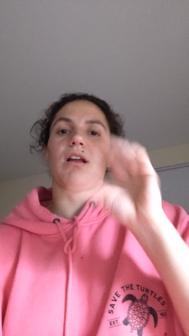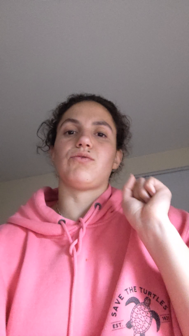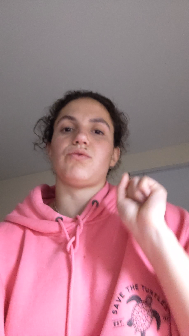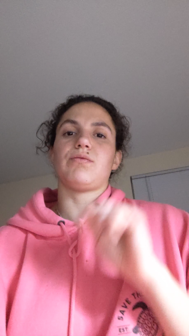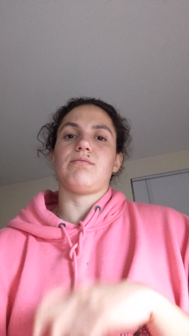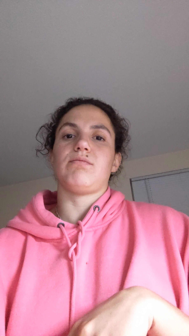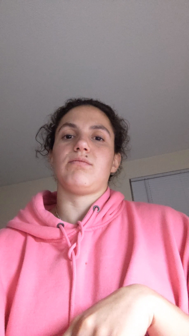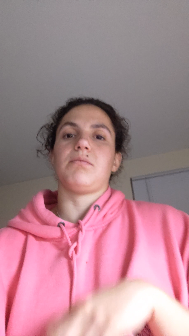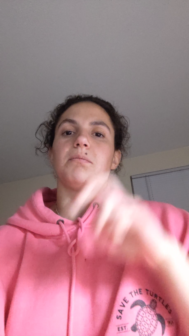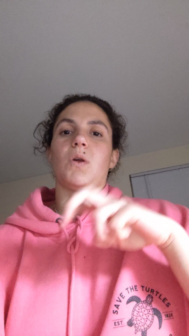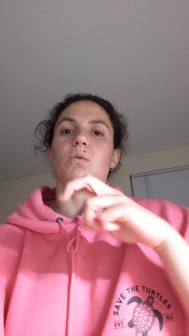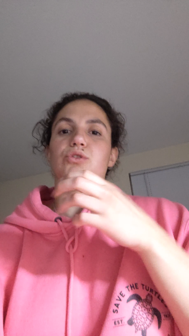potato chip